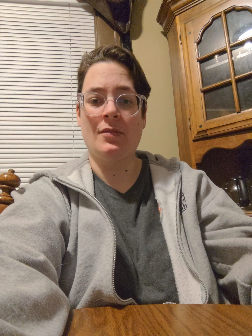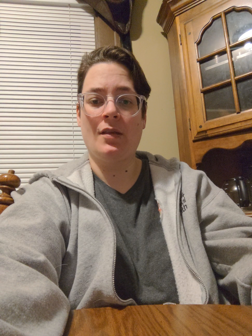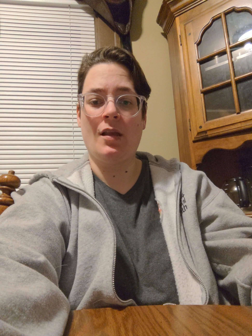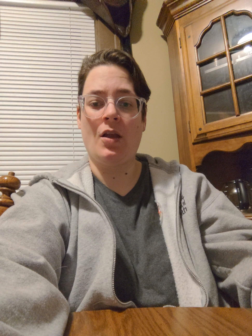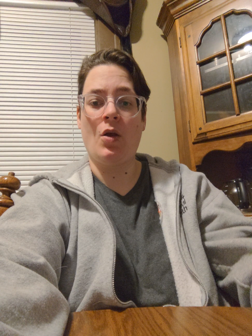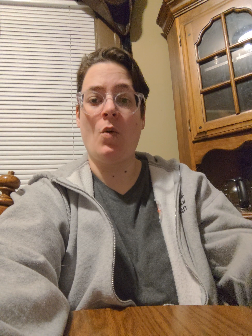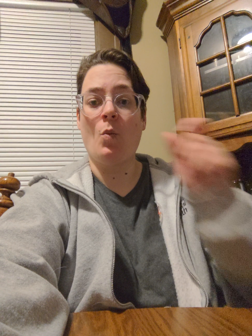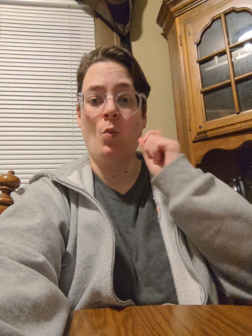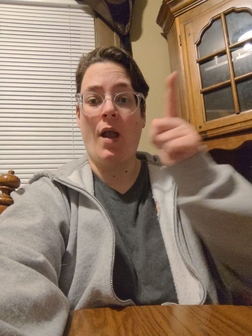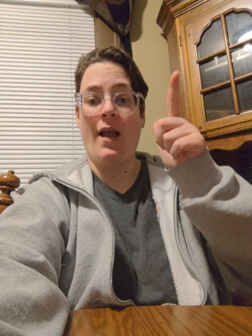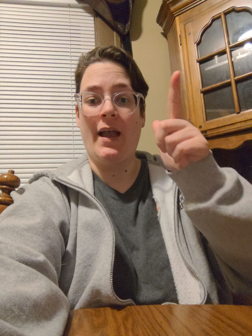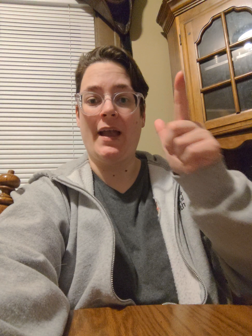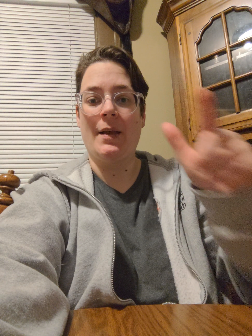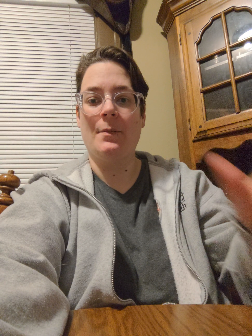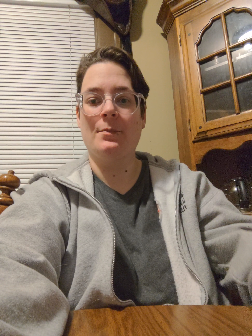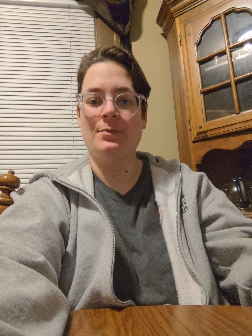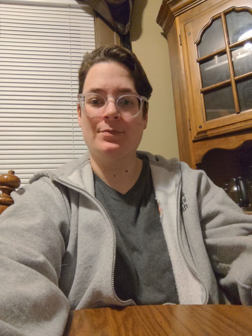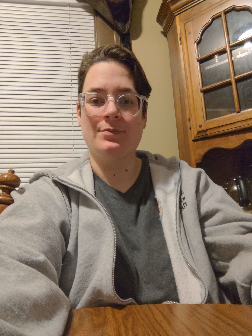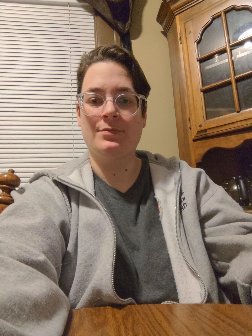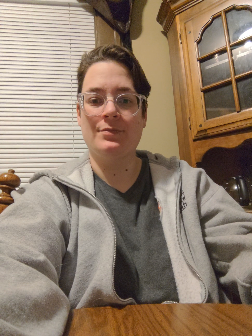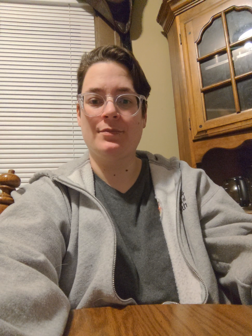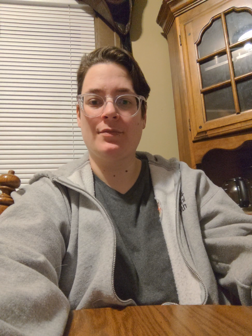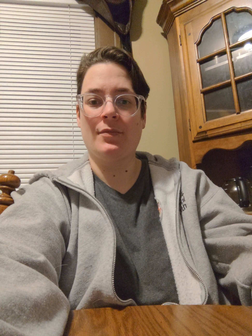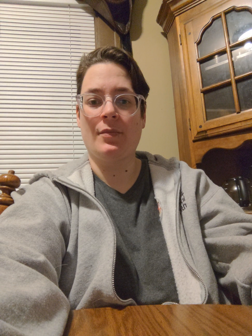wake